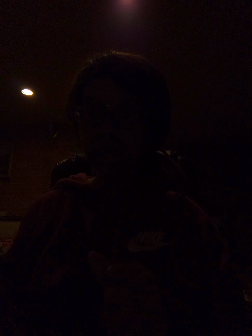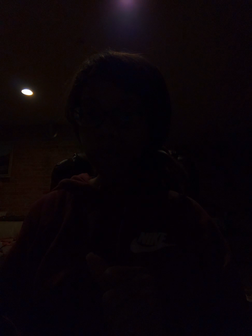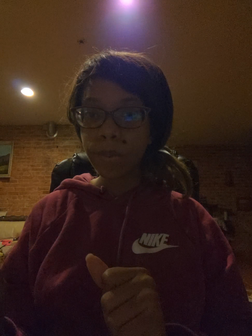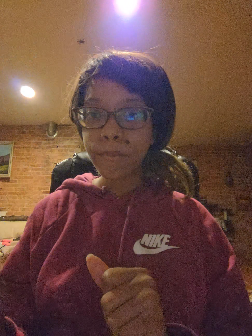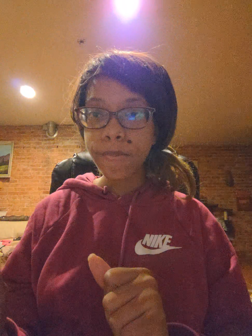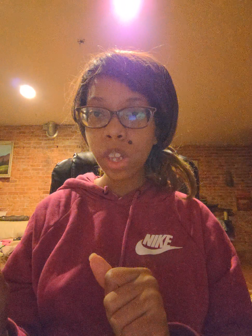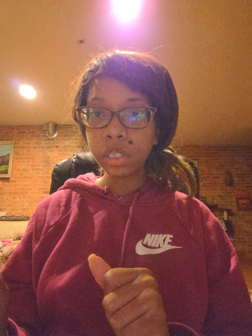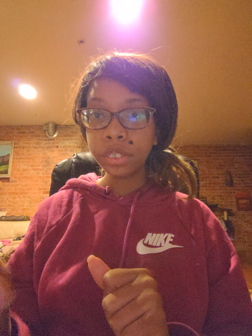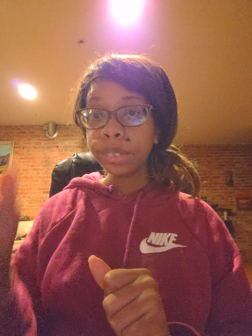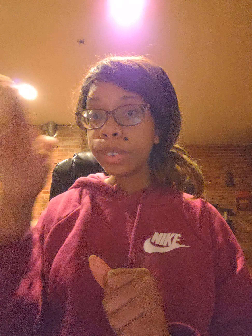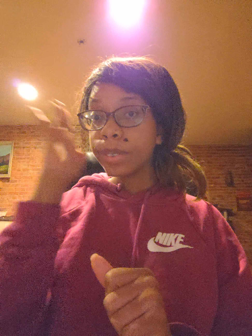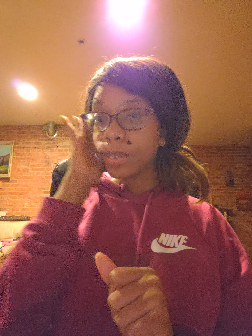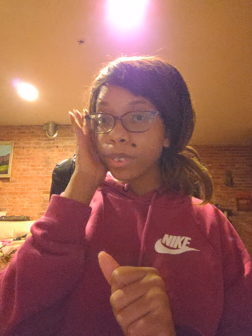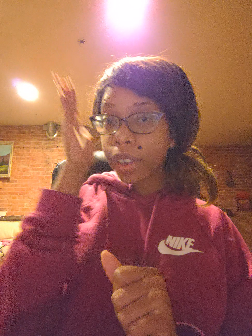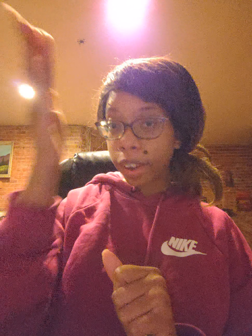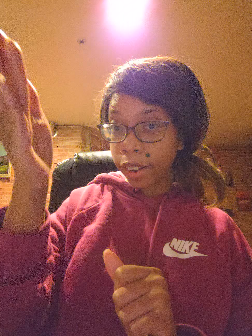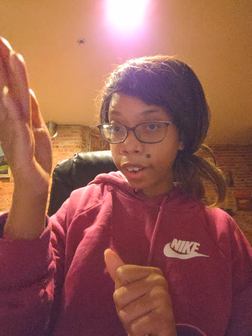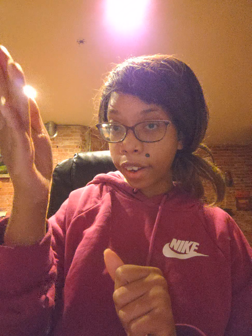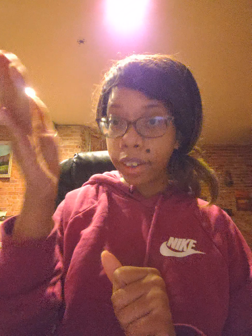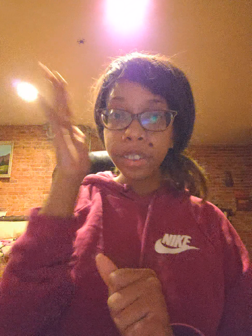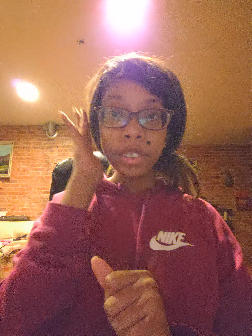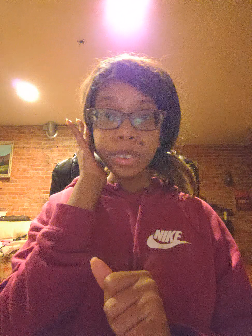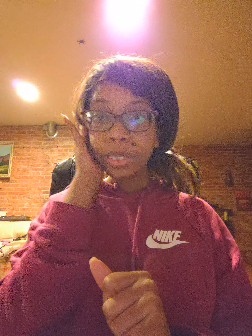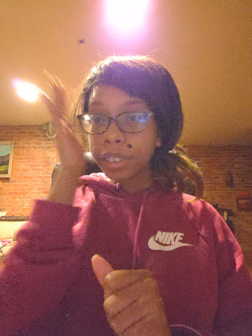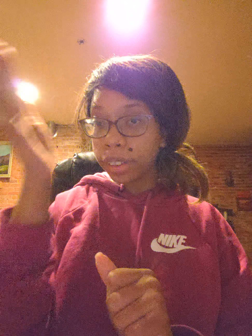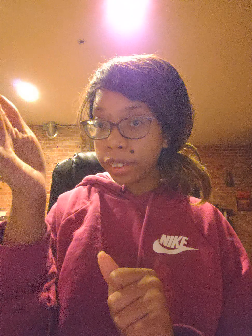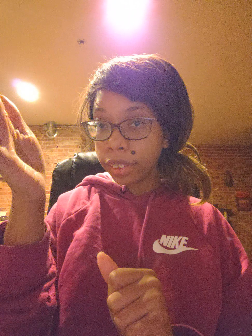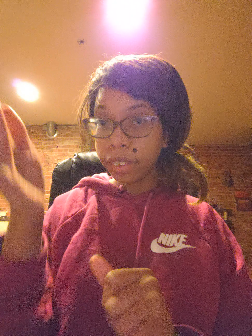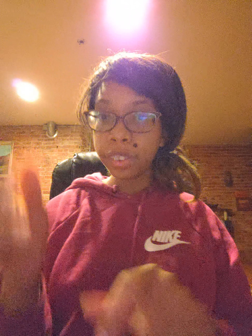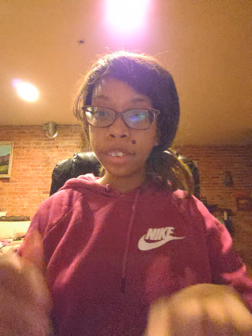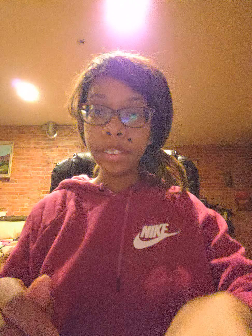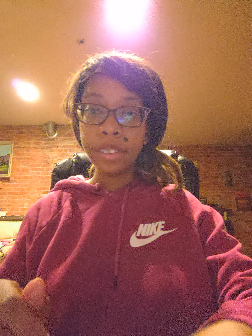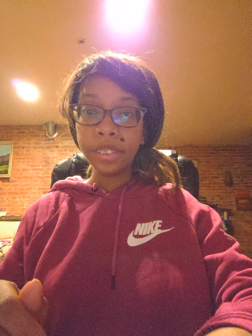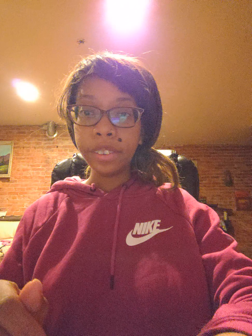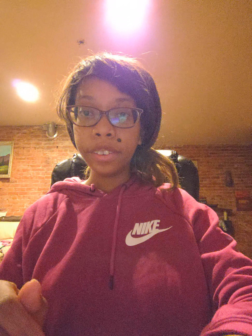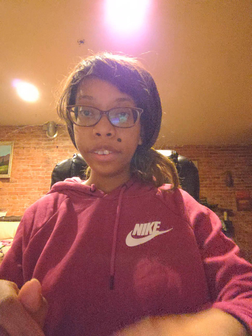will